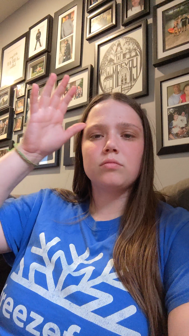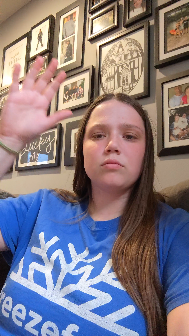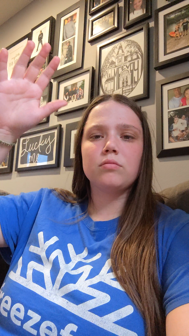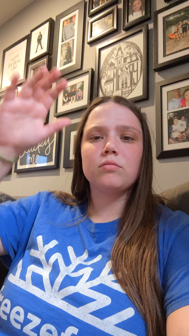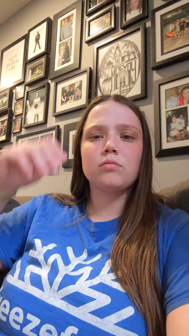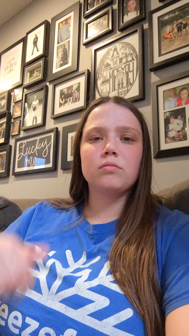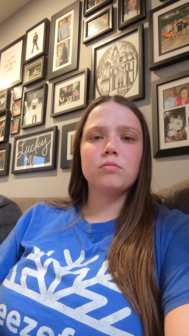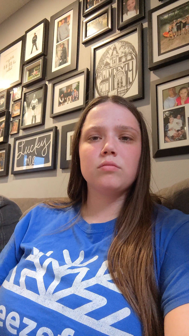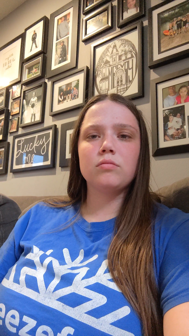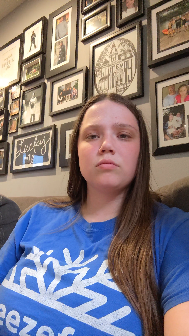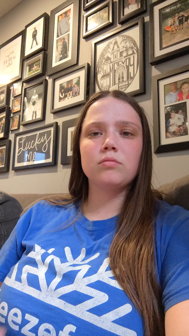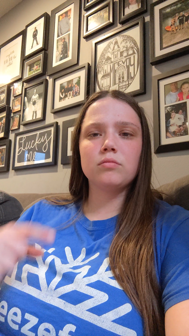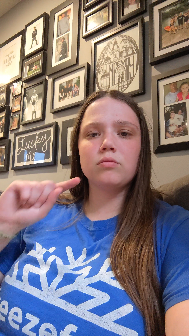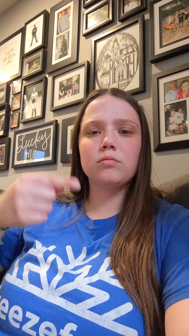hurt